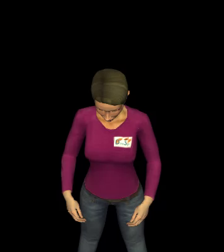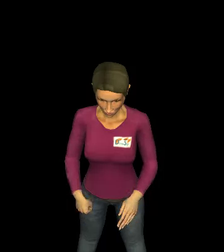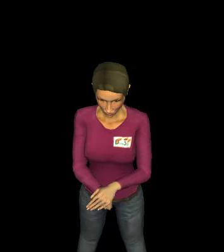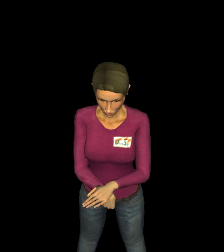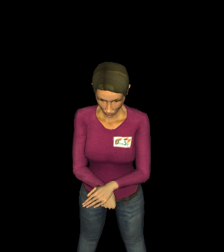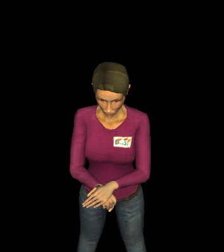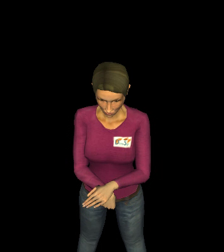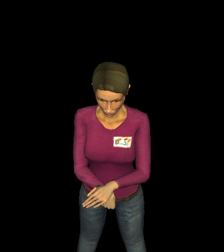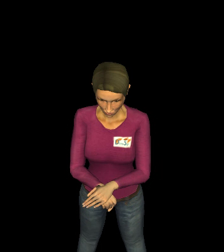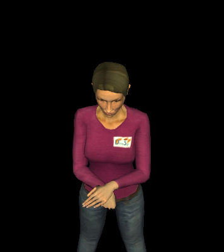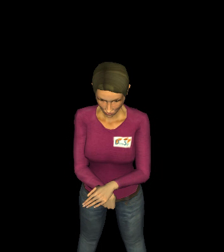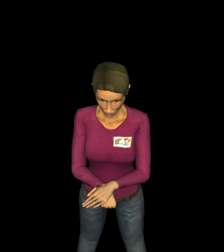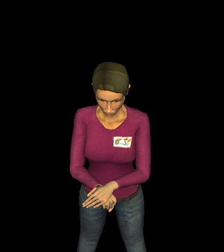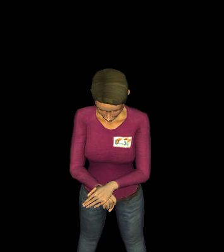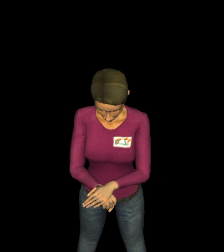كرة القدم